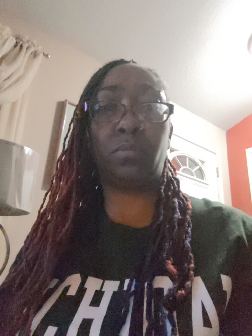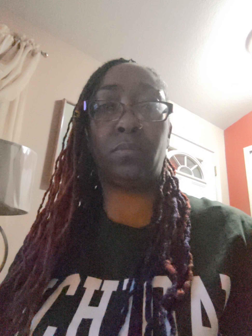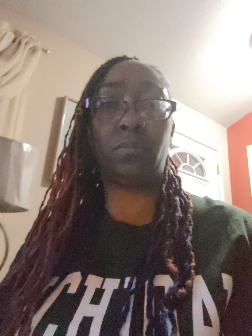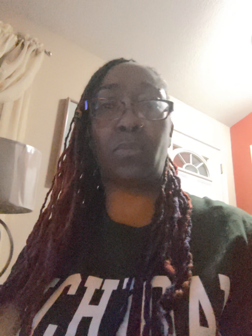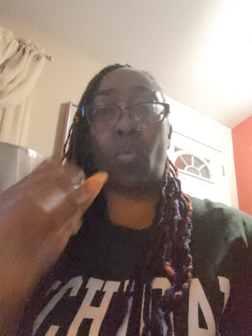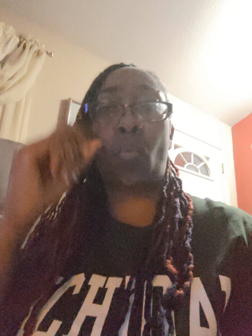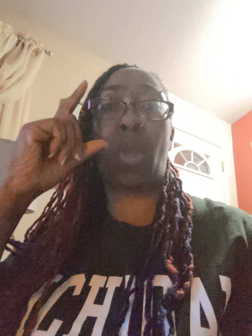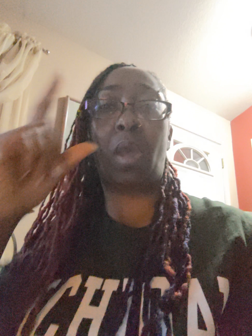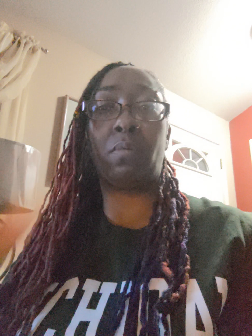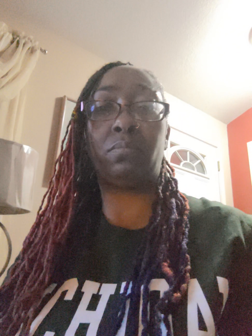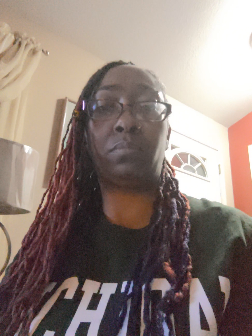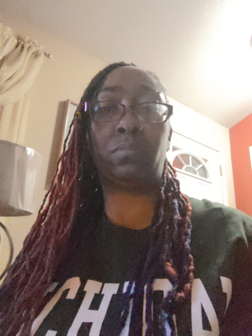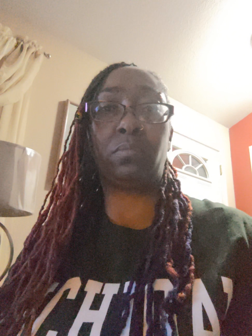awake